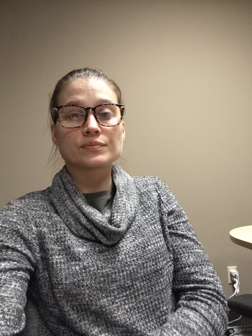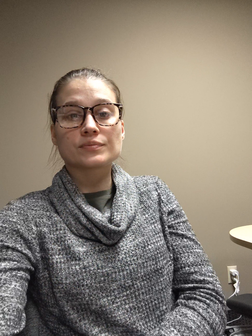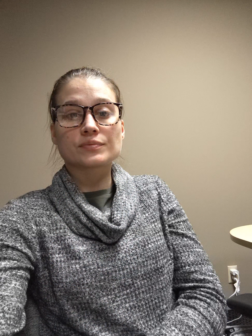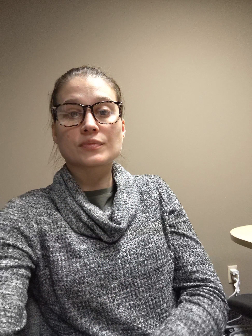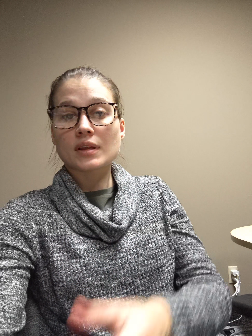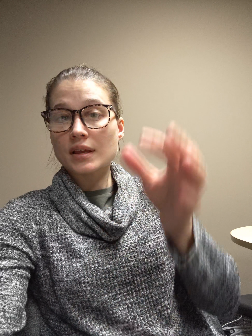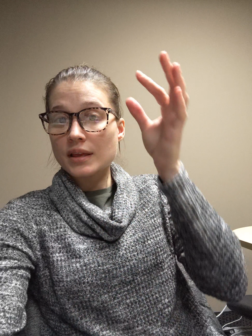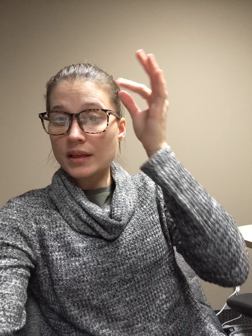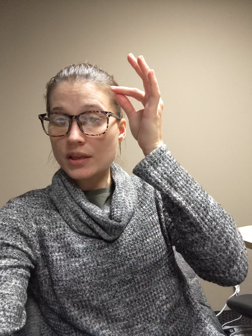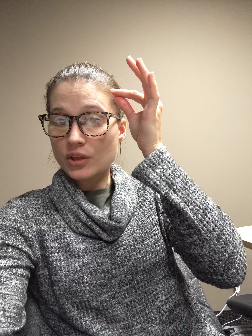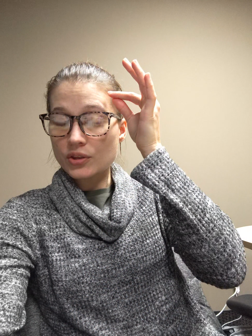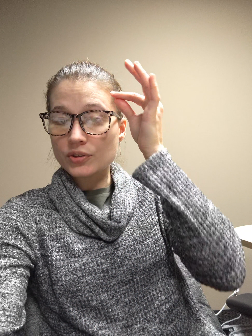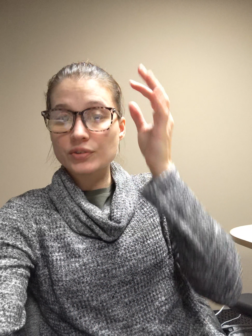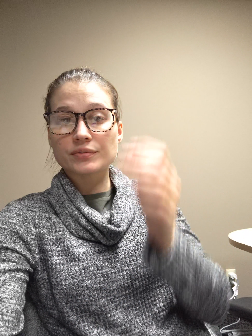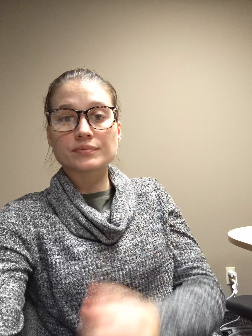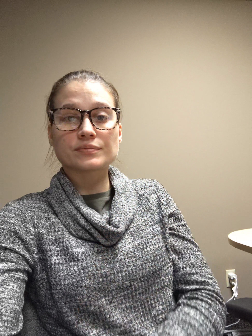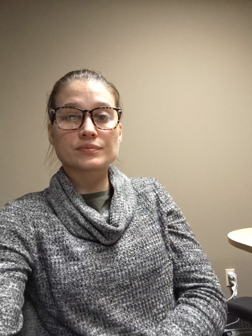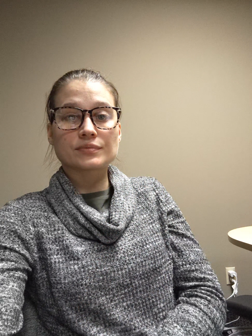hair